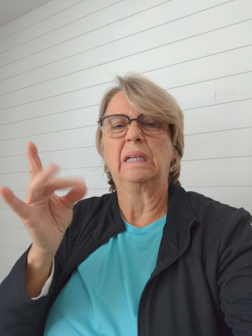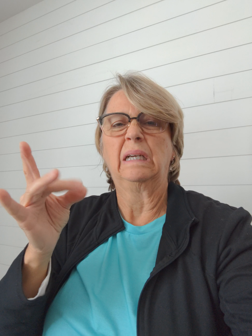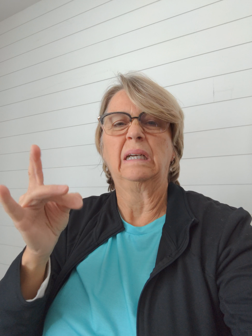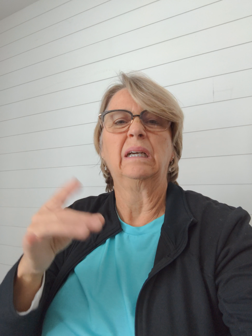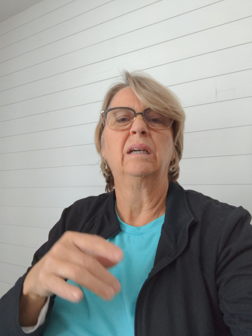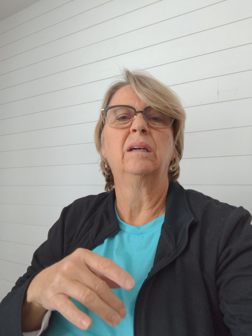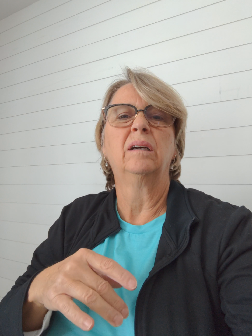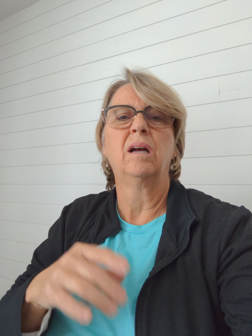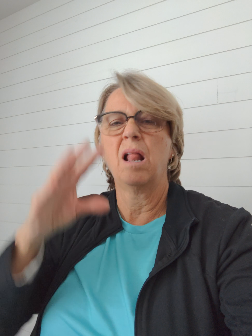sticky